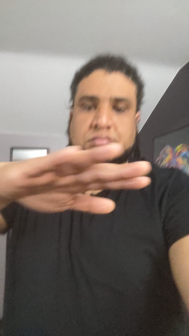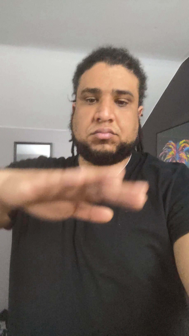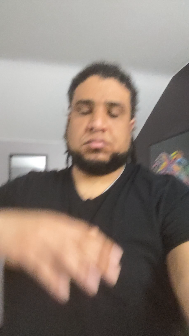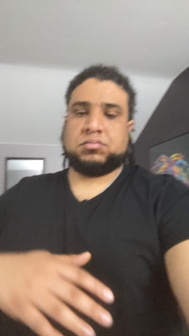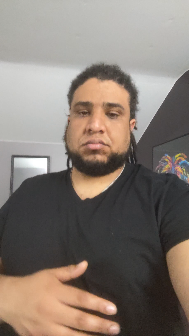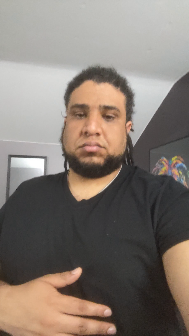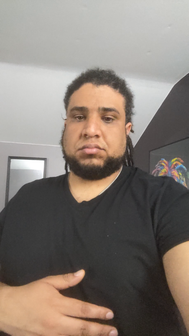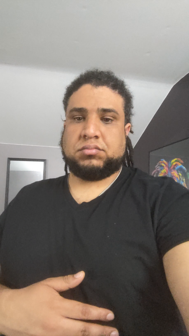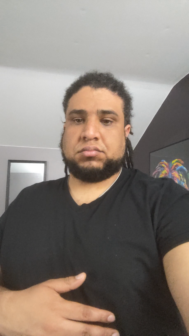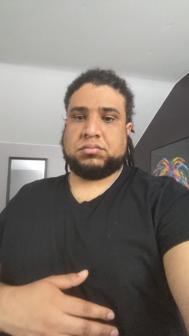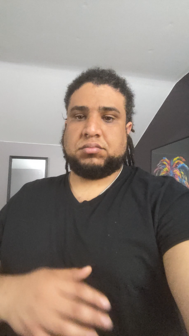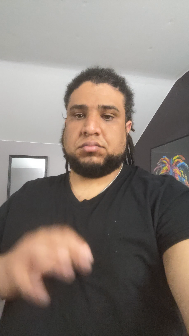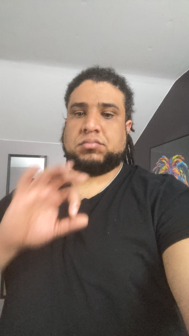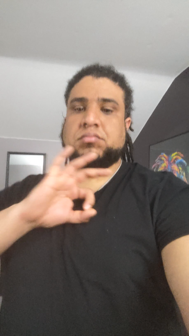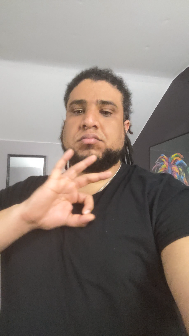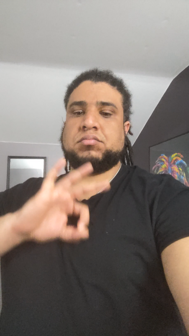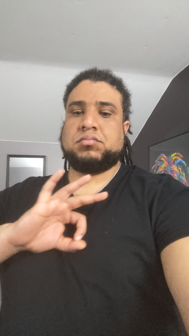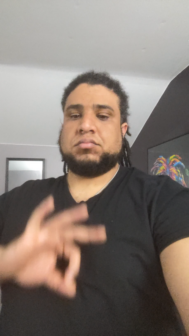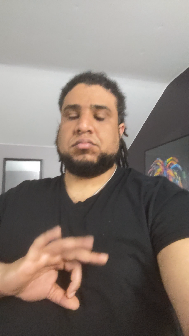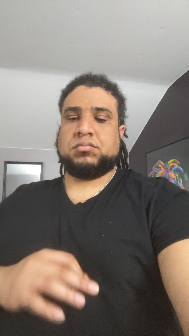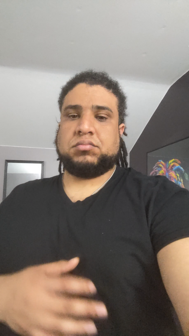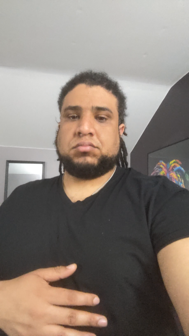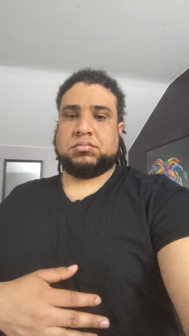button